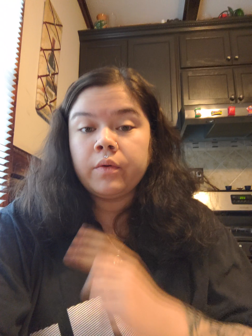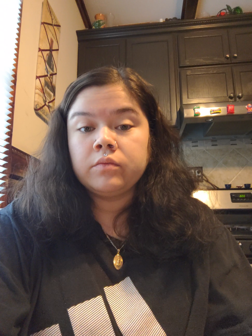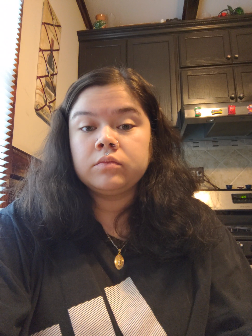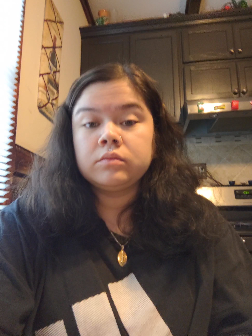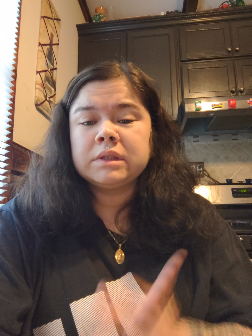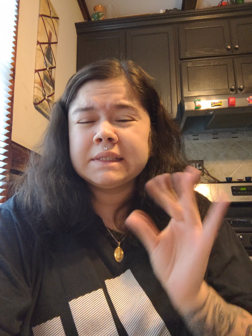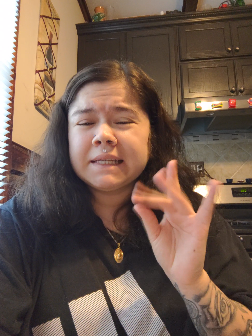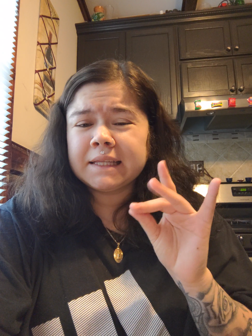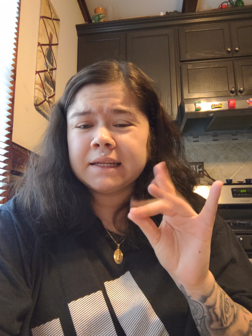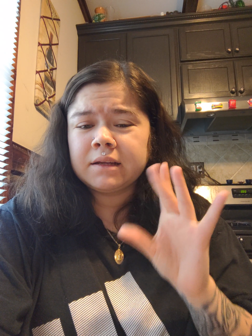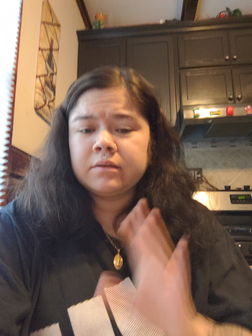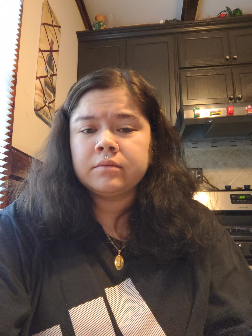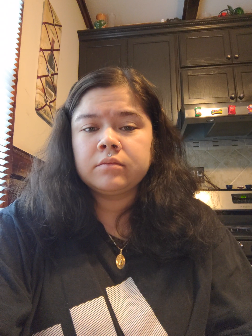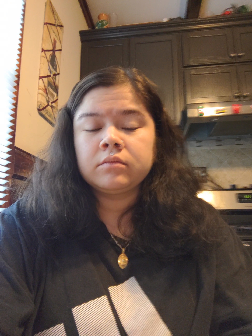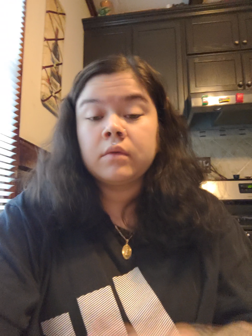sticky